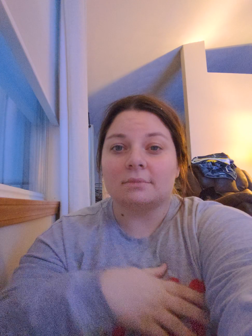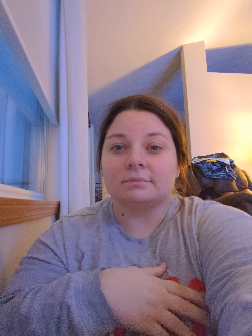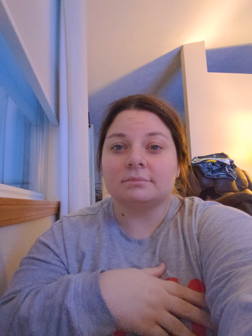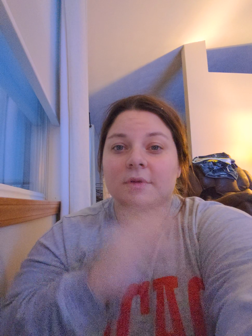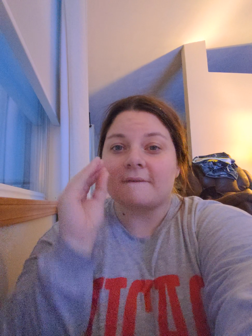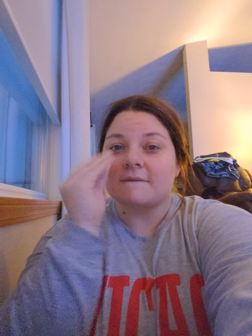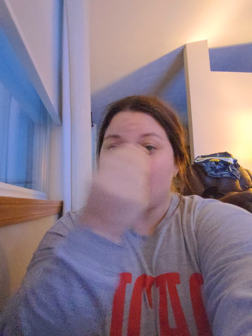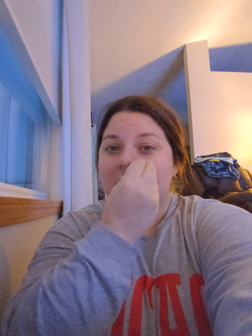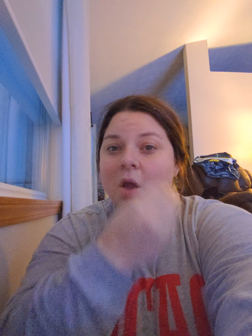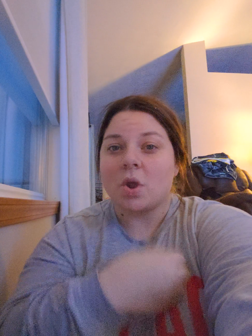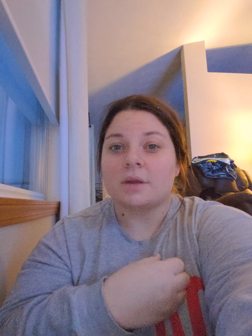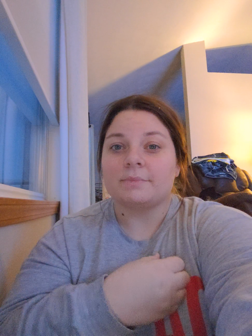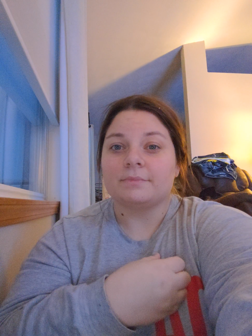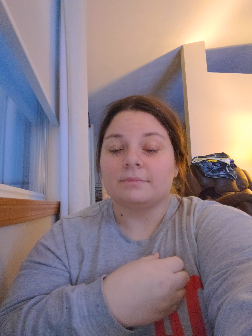flower